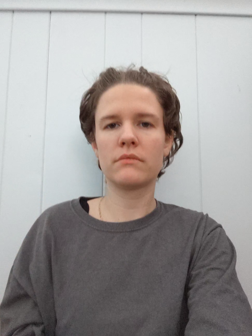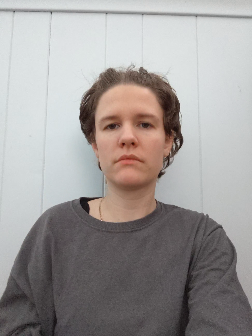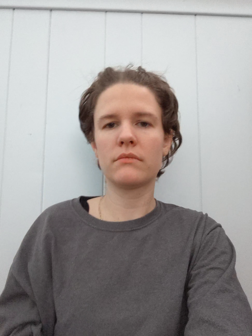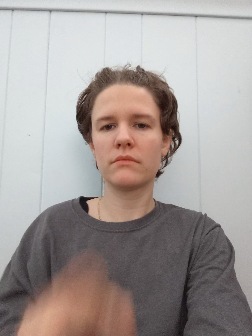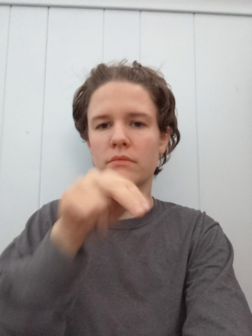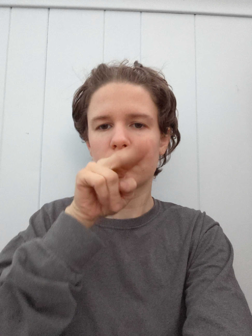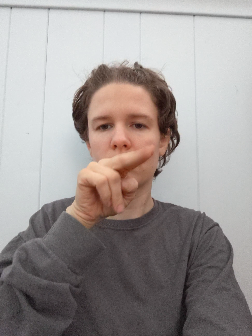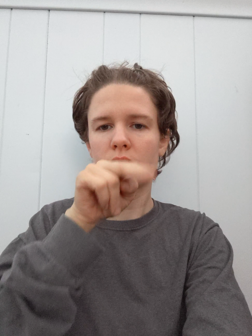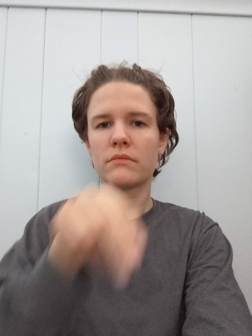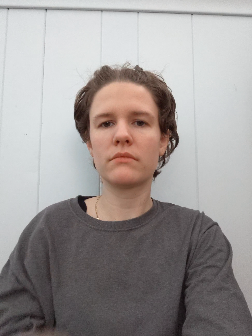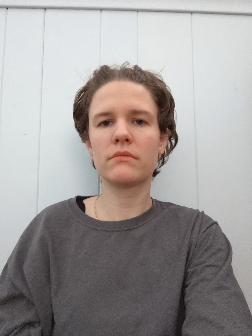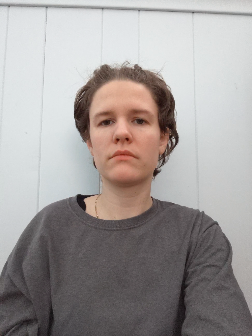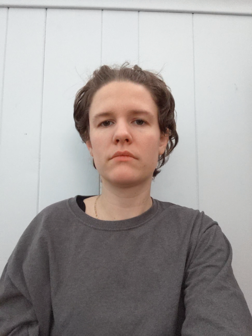tongue